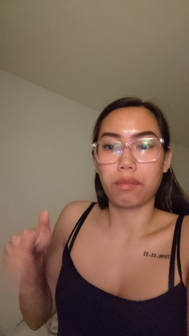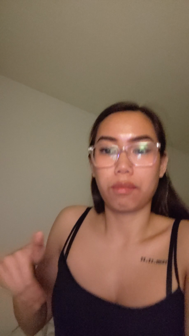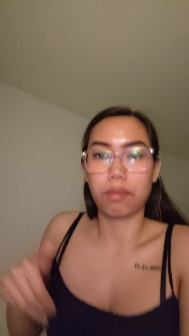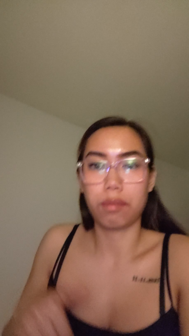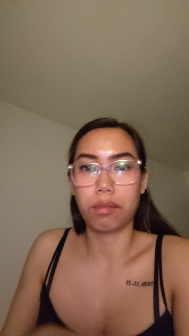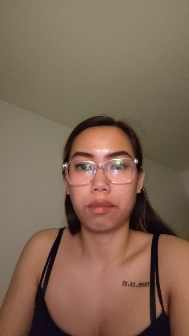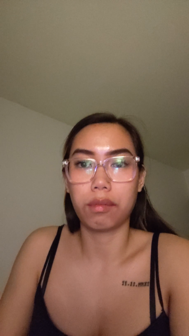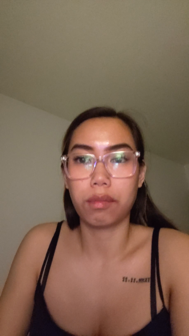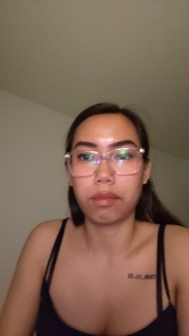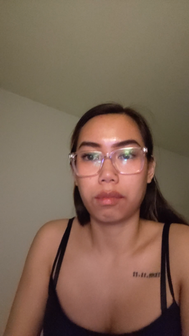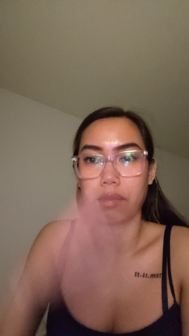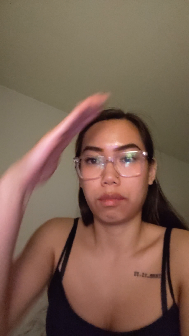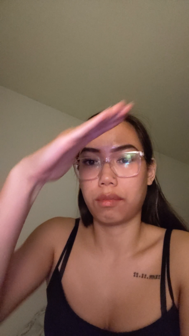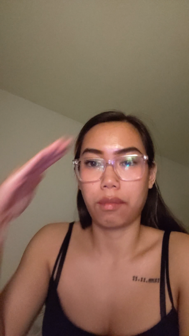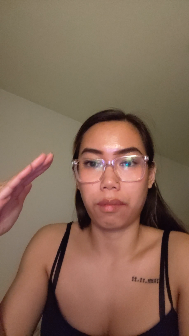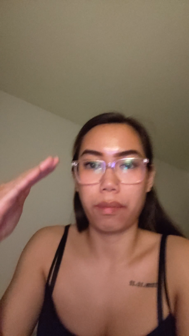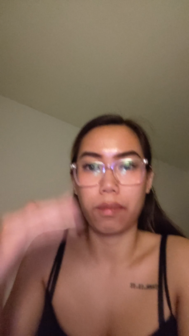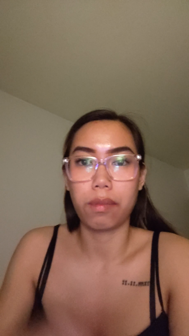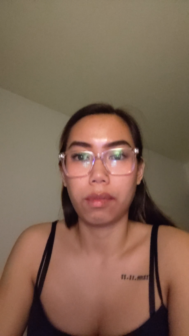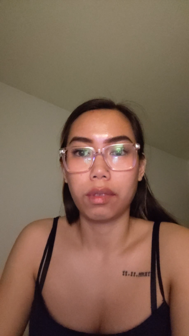roof